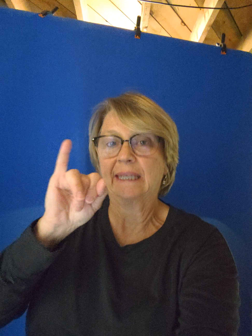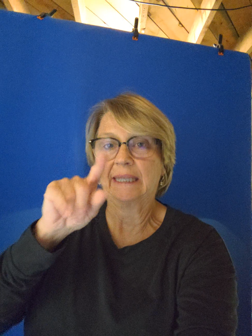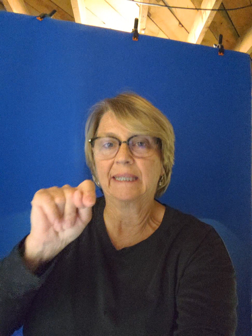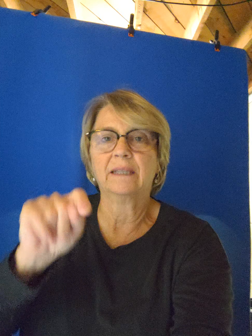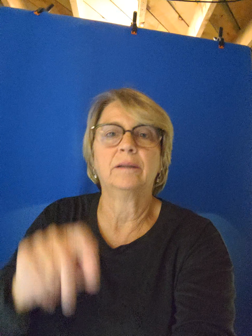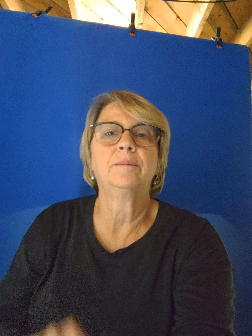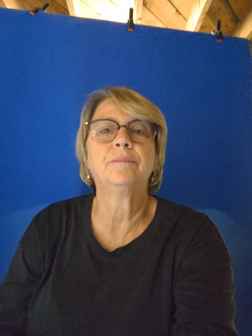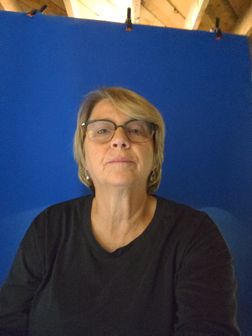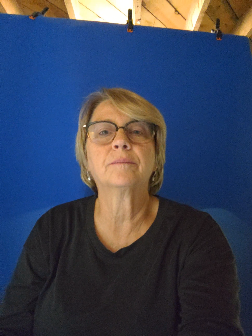he/she/it